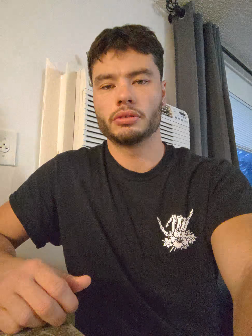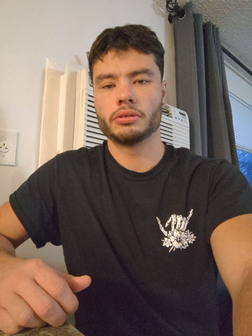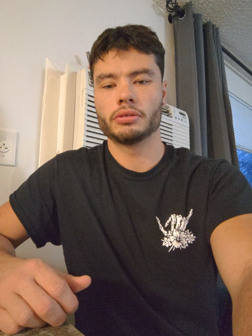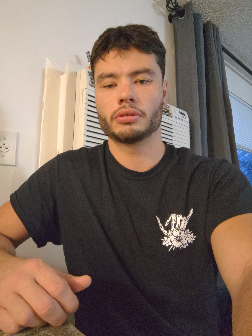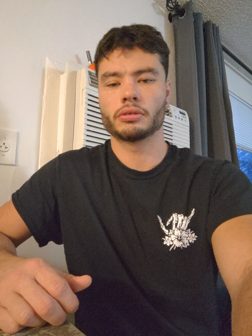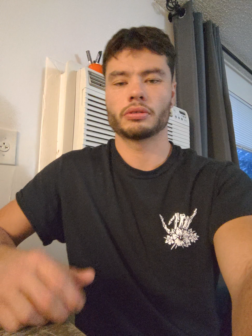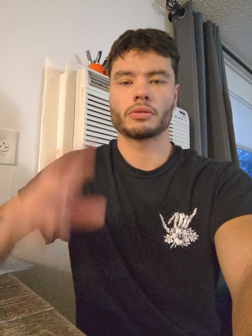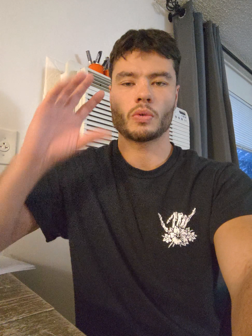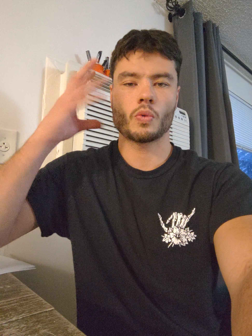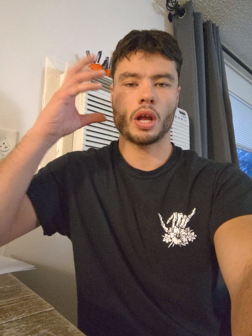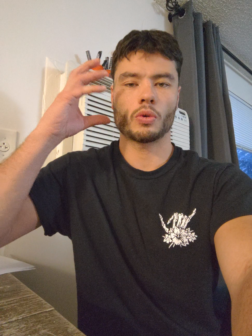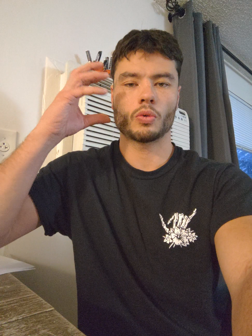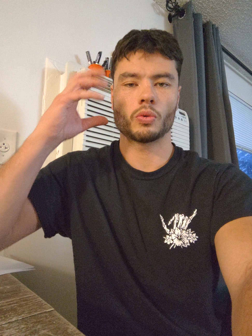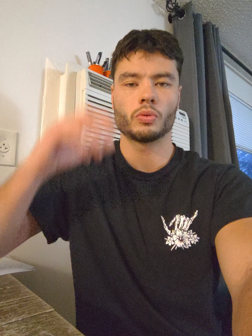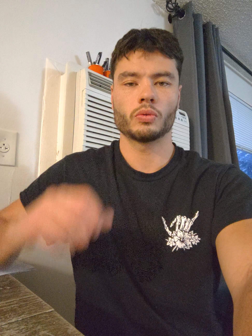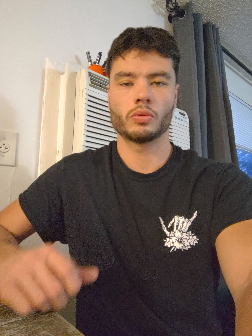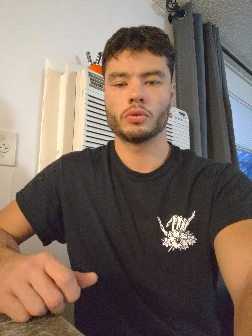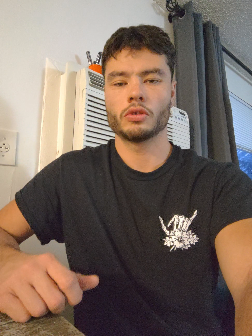radio